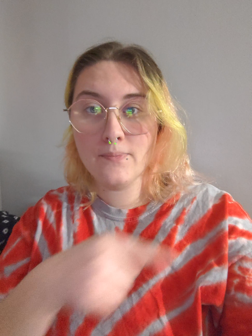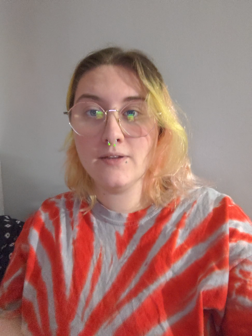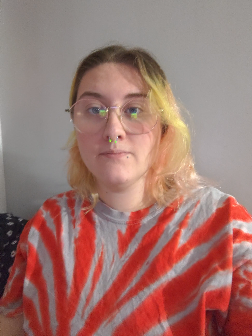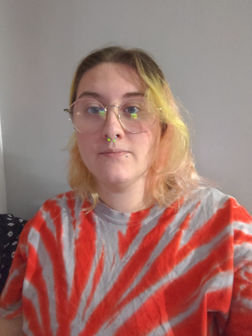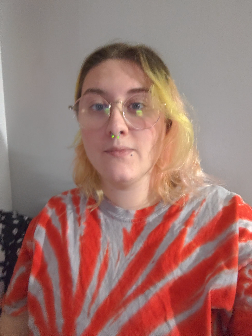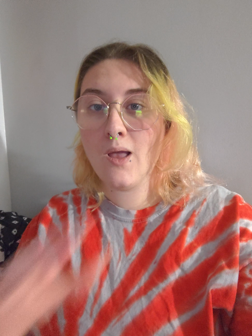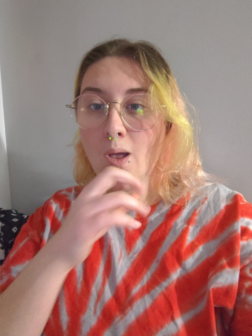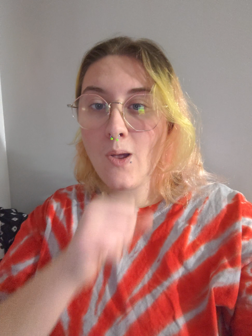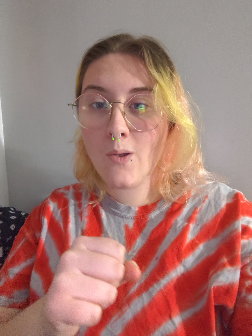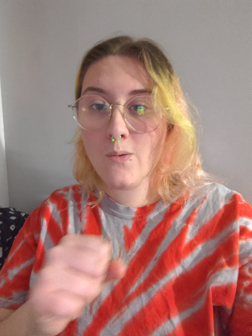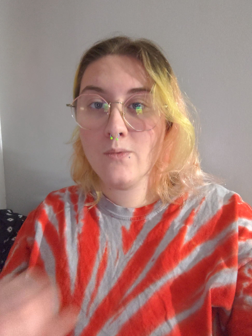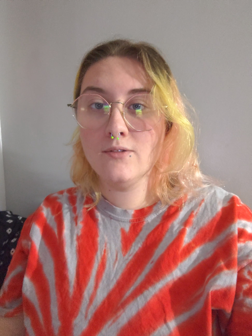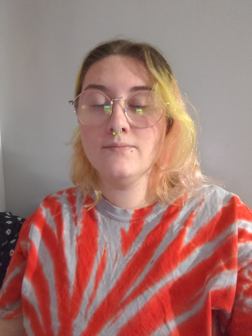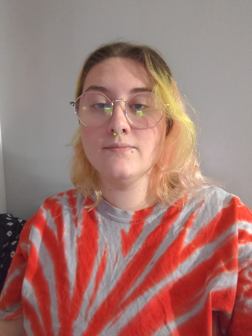old